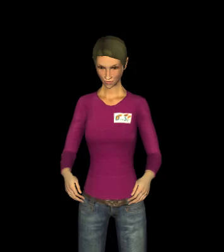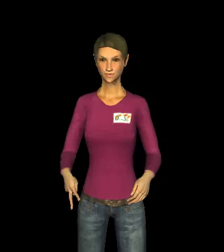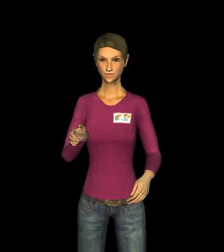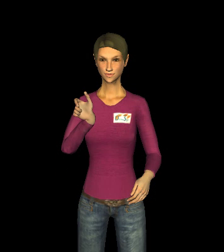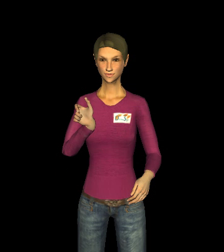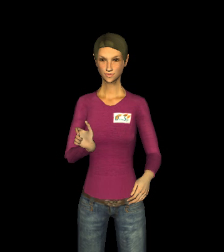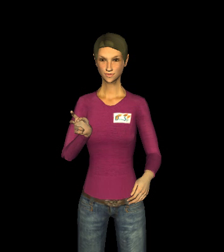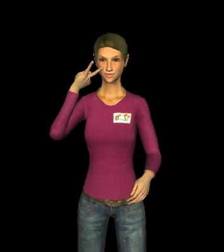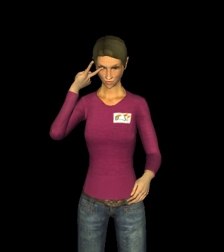نبيل